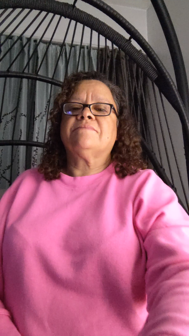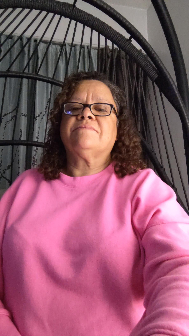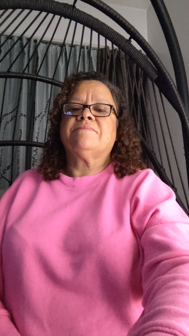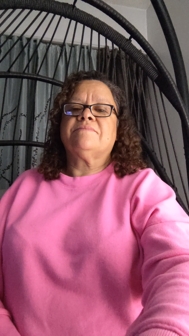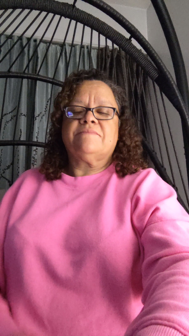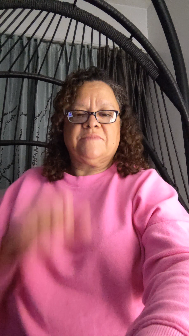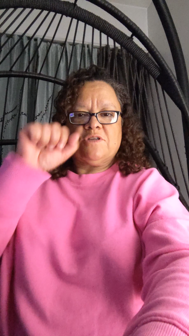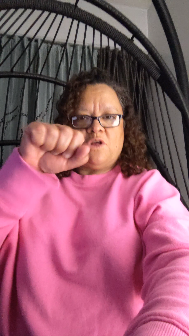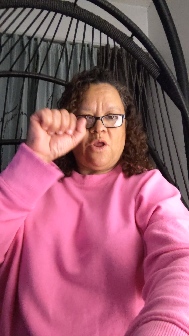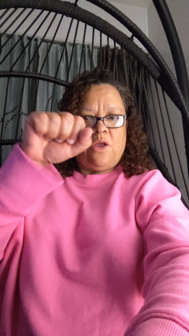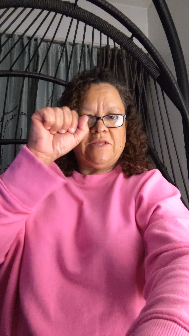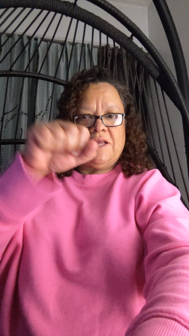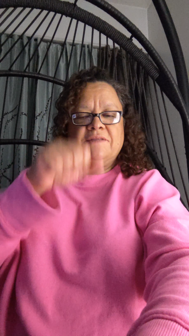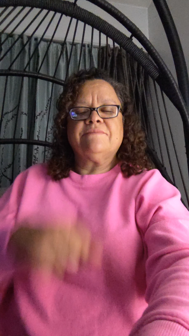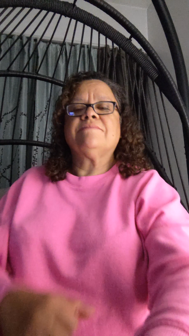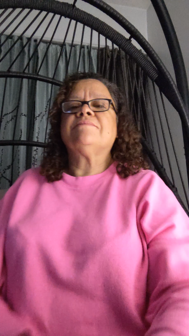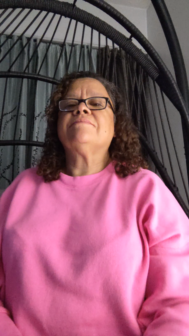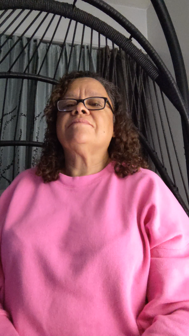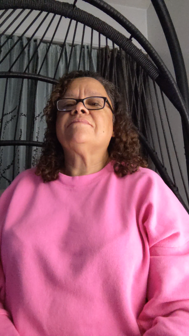knock